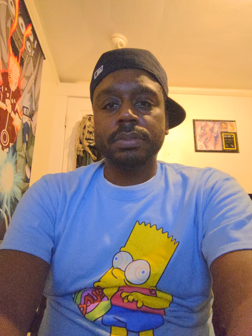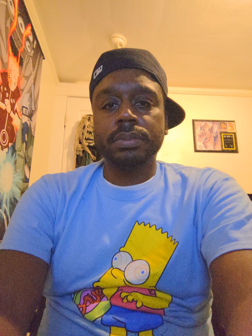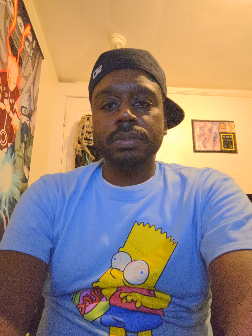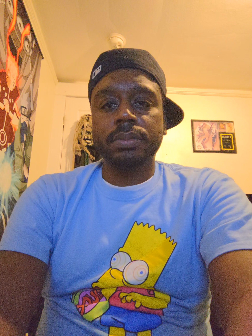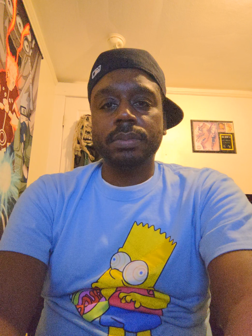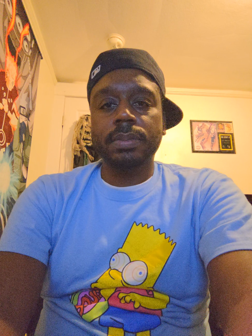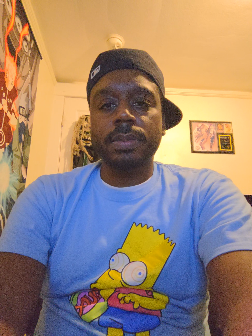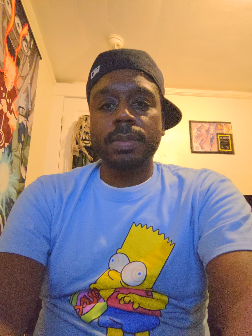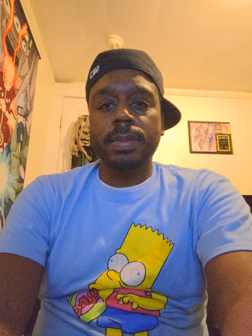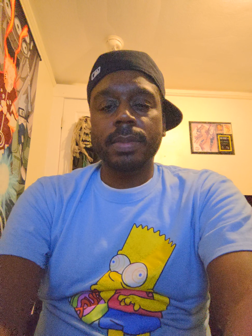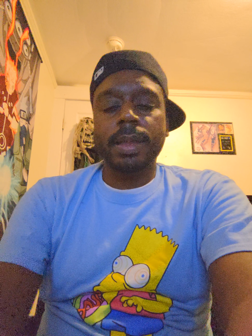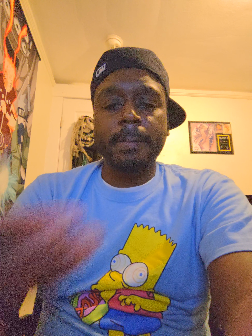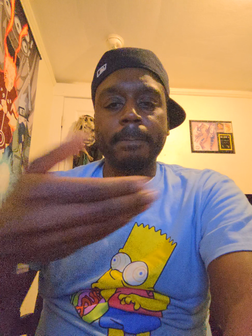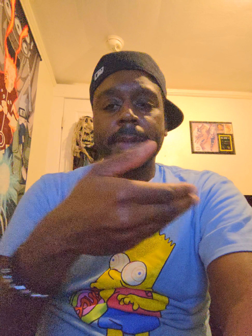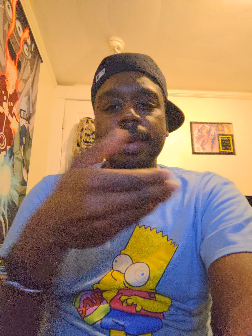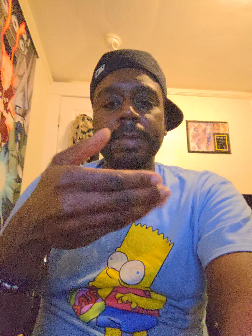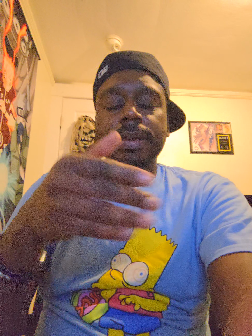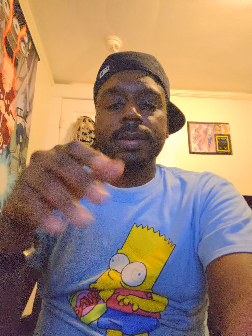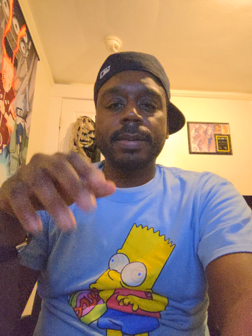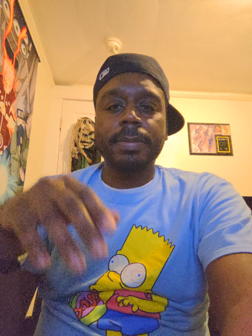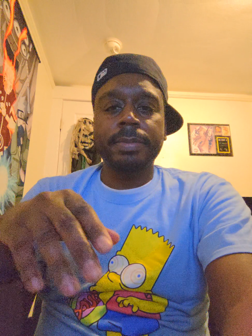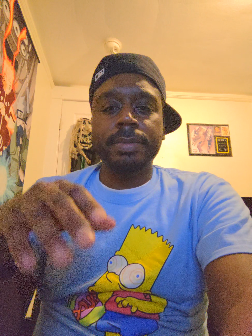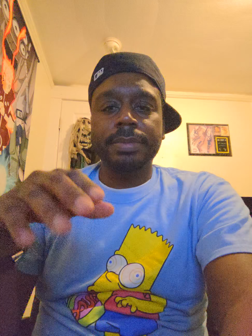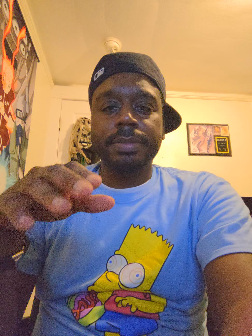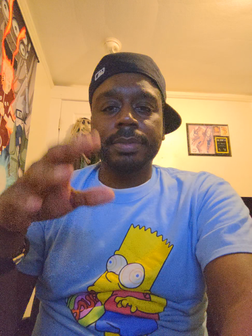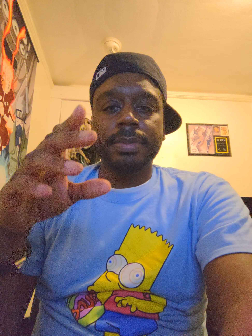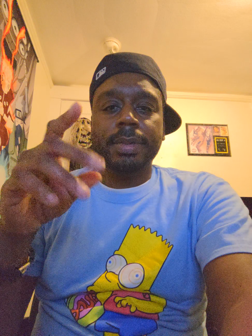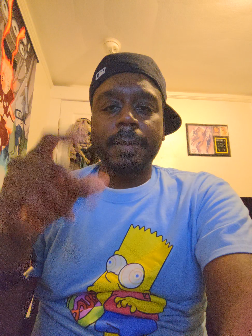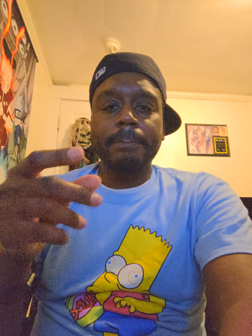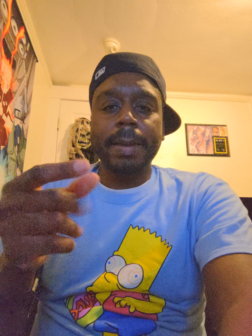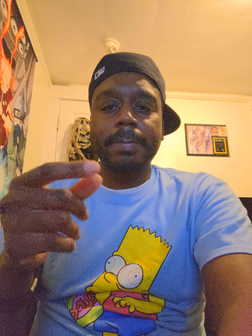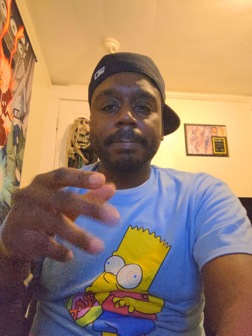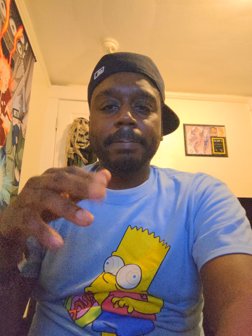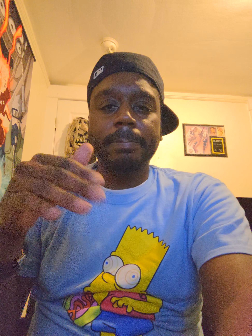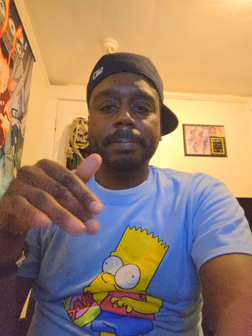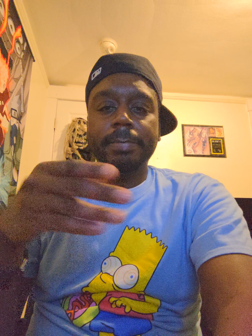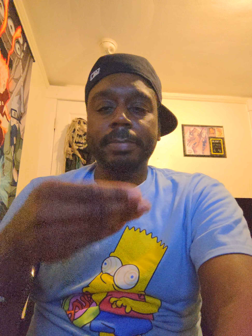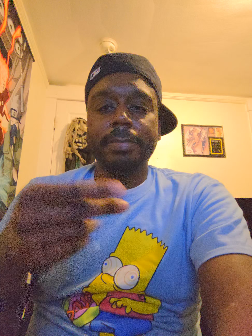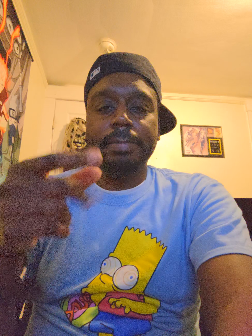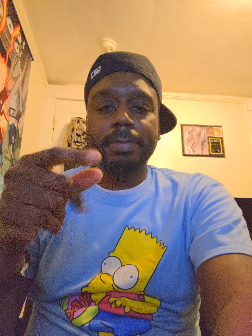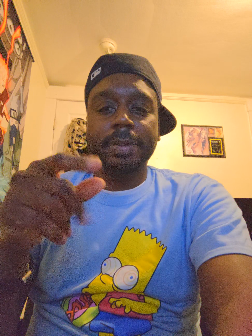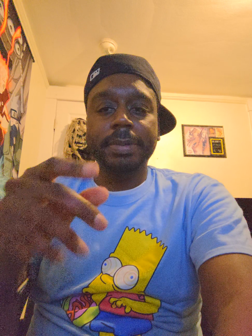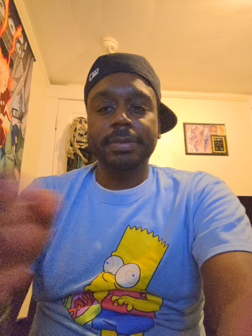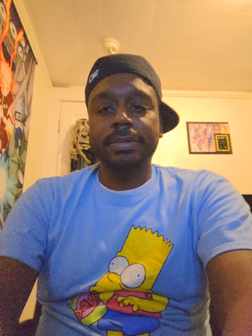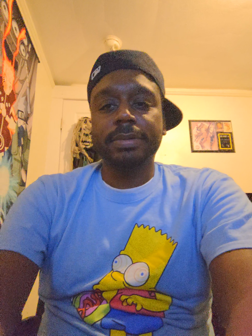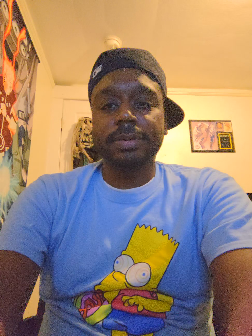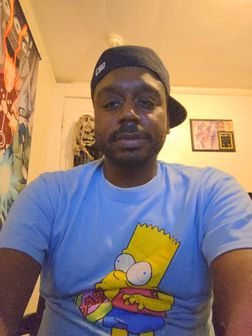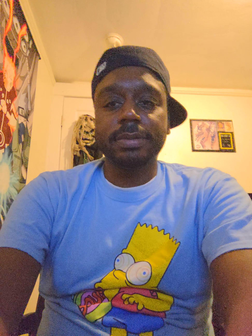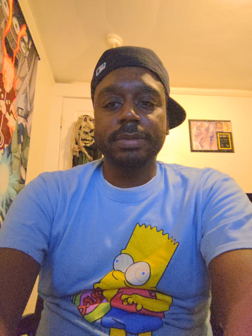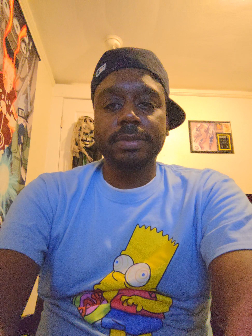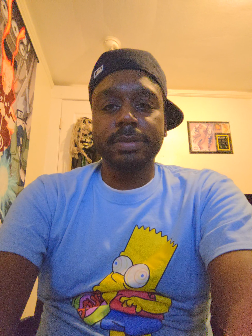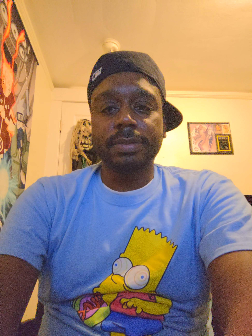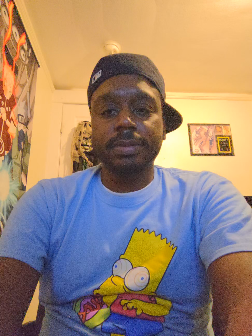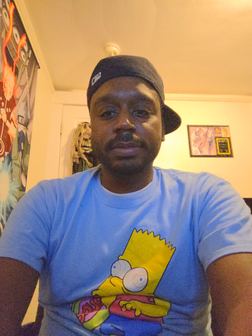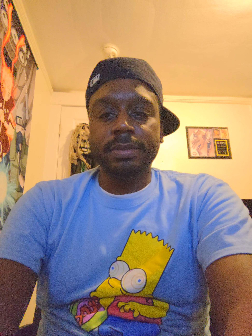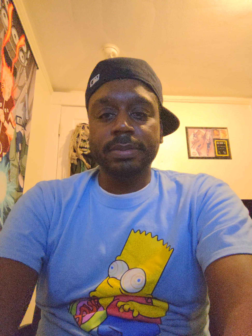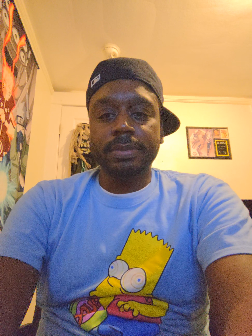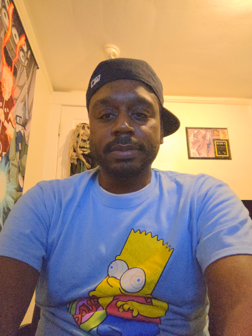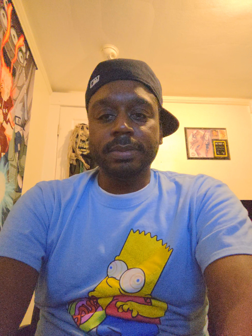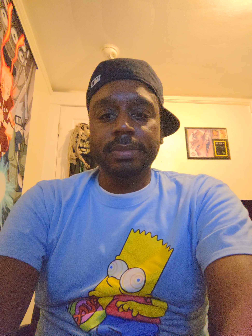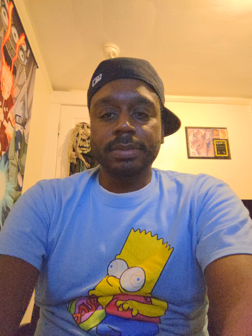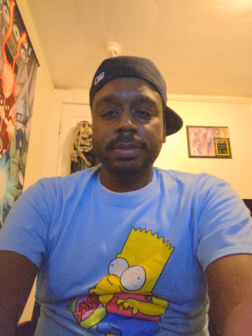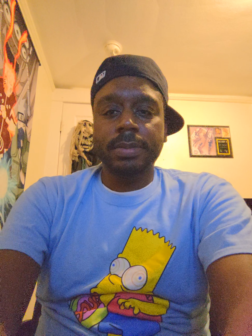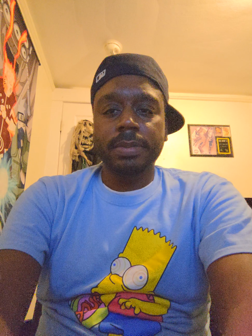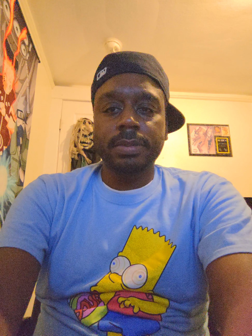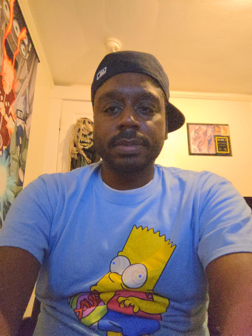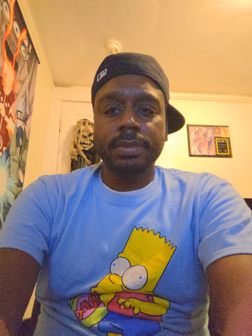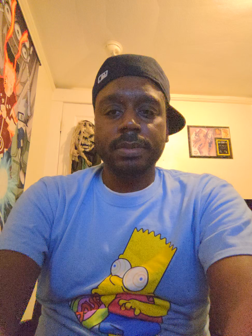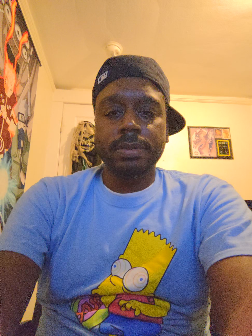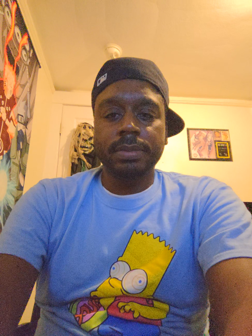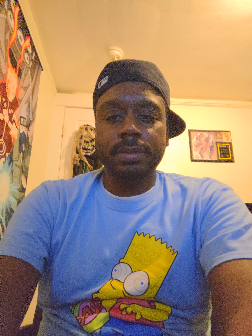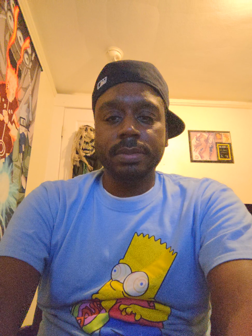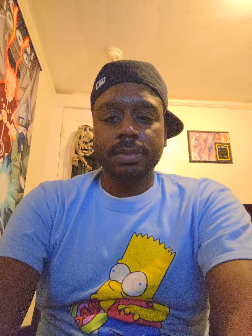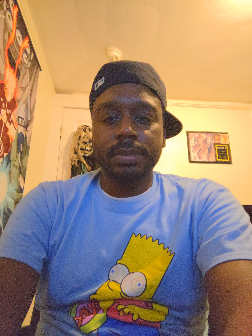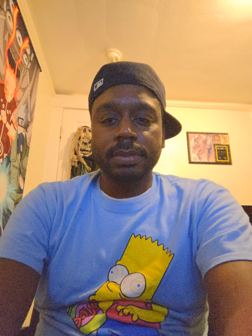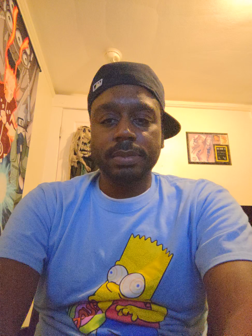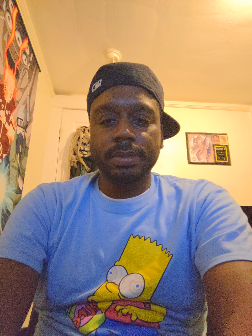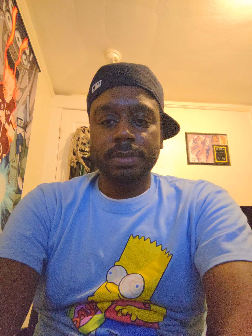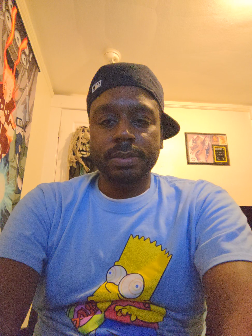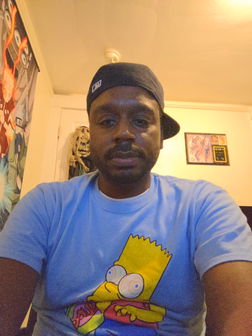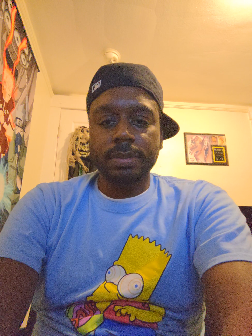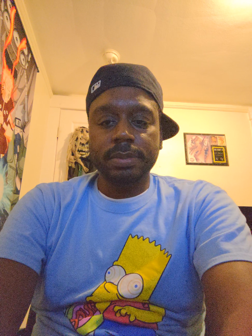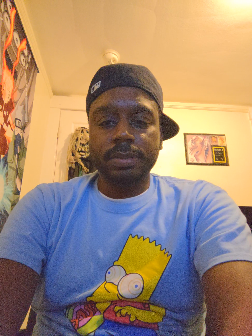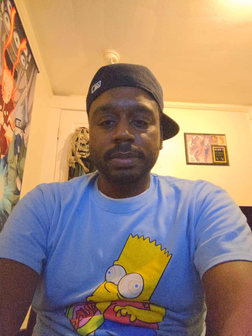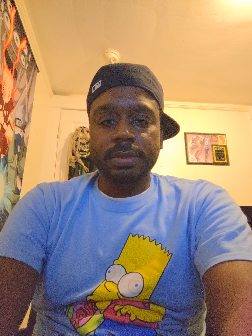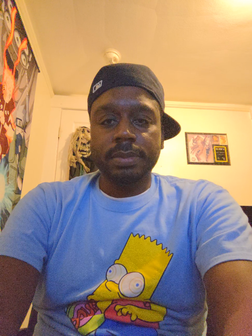puppy